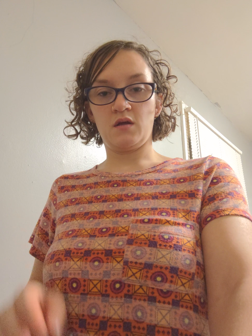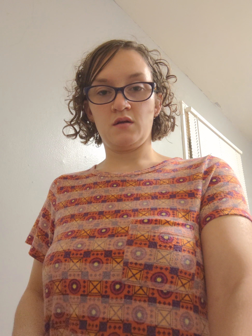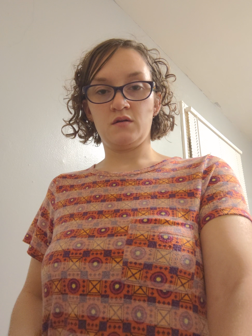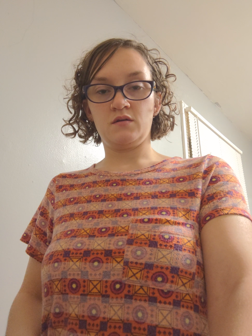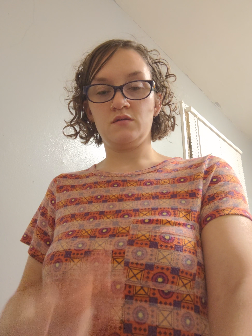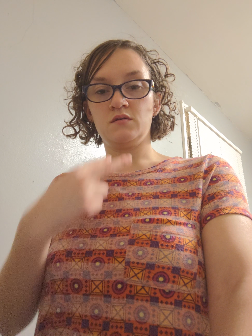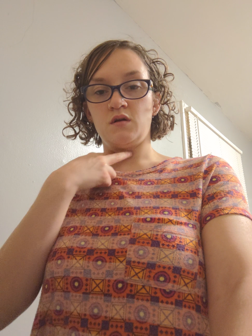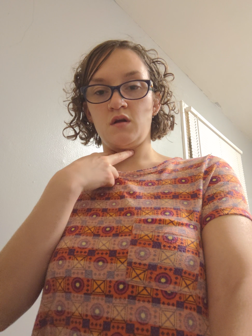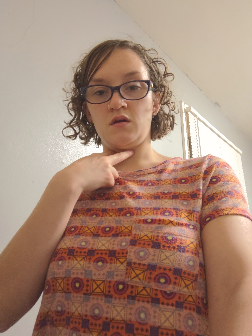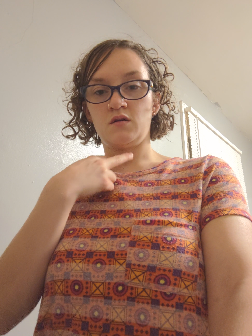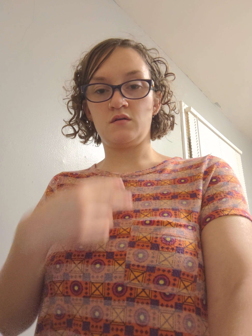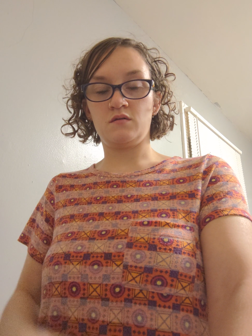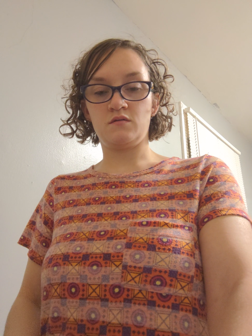stuck